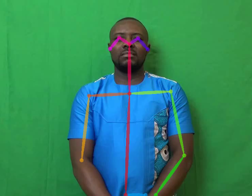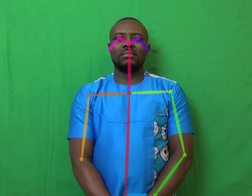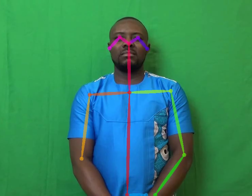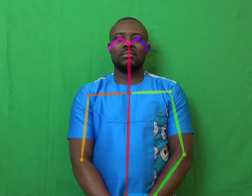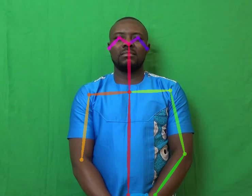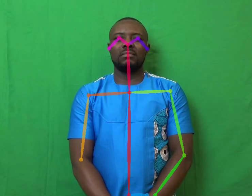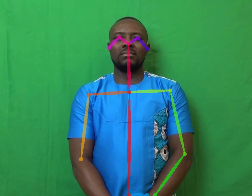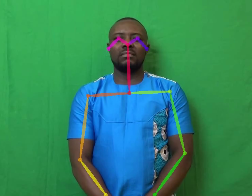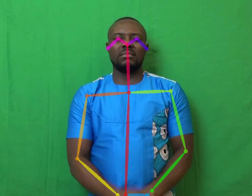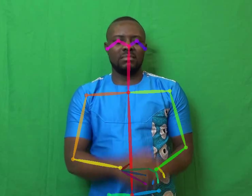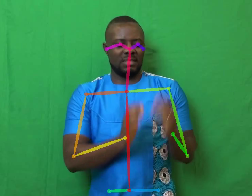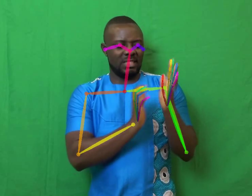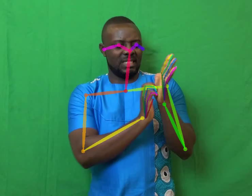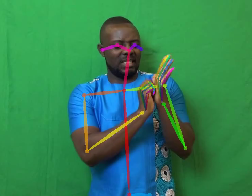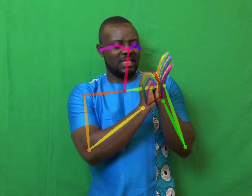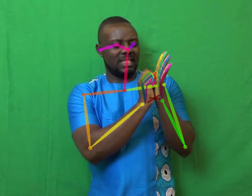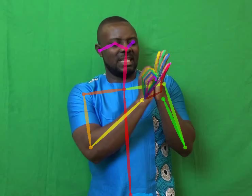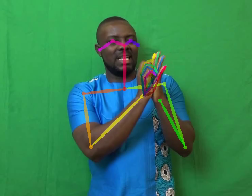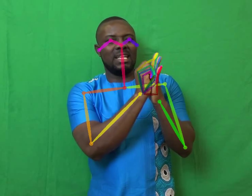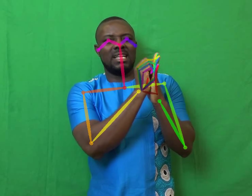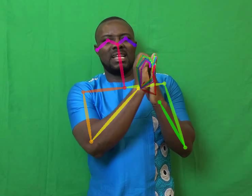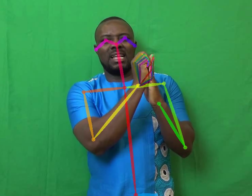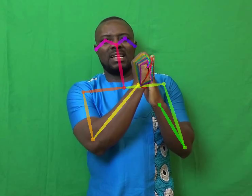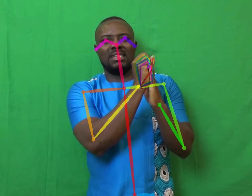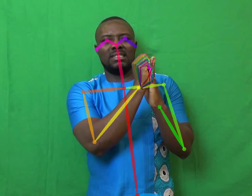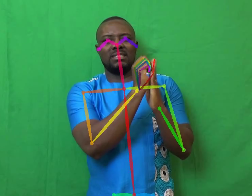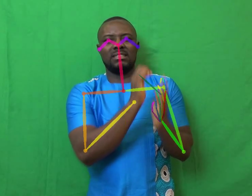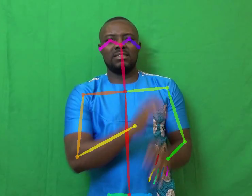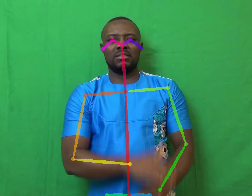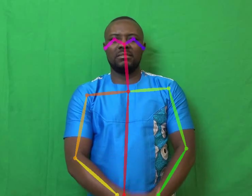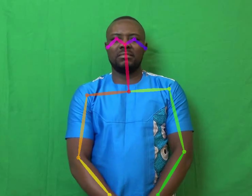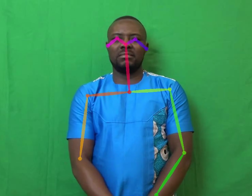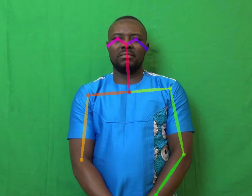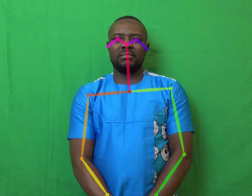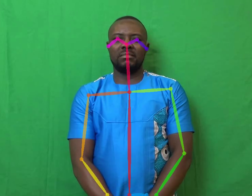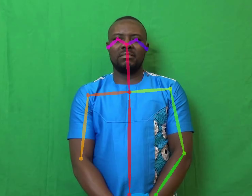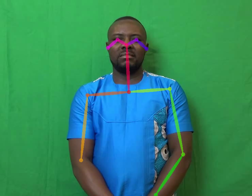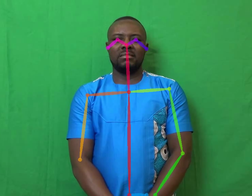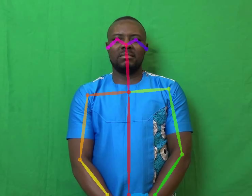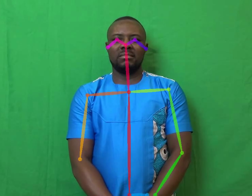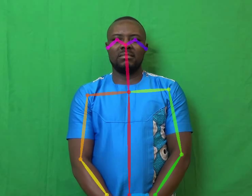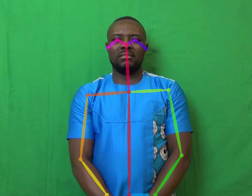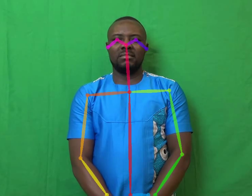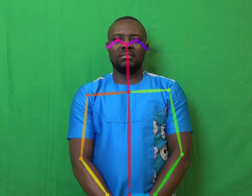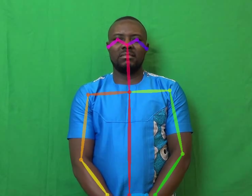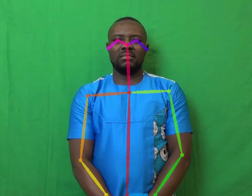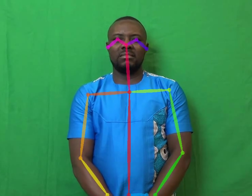cancer